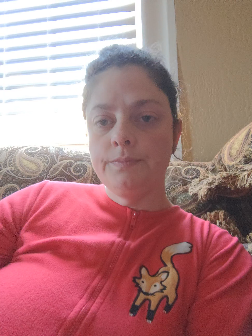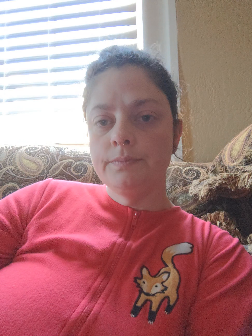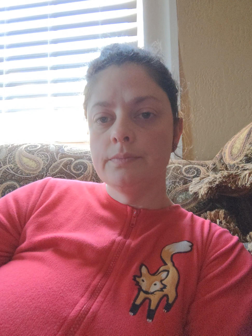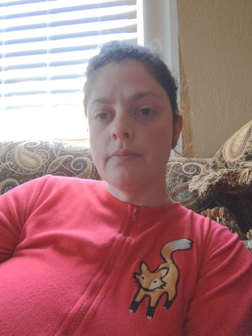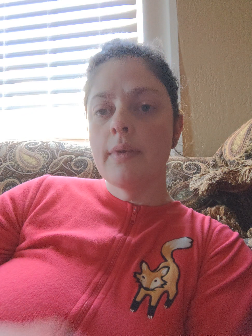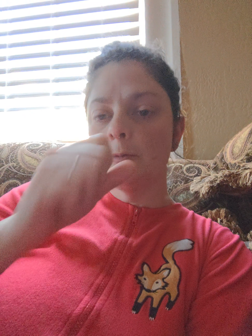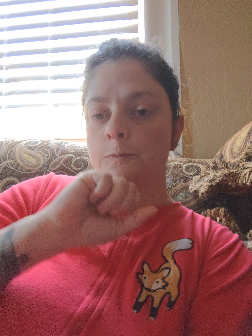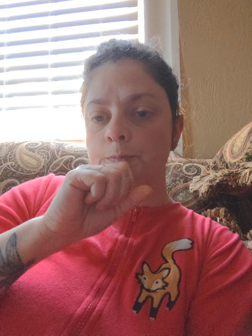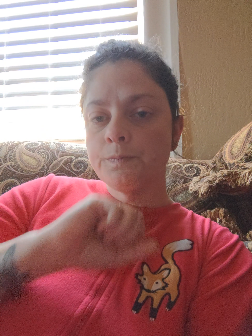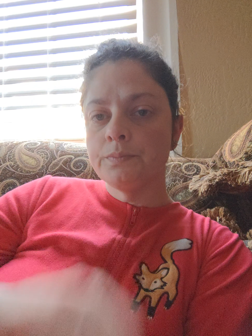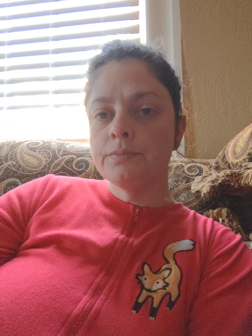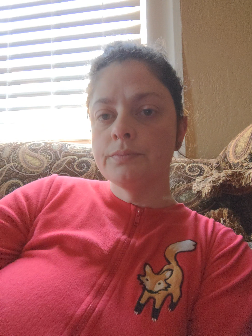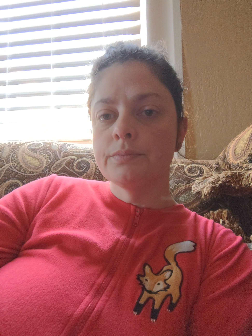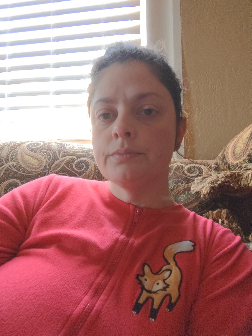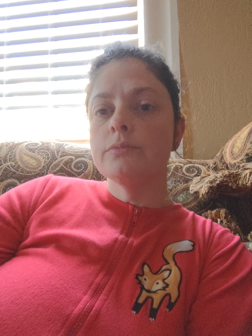ice cream